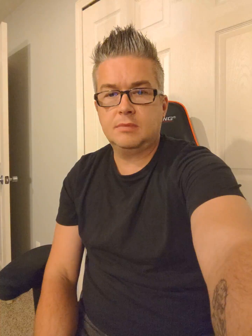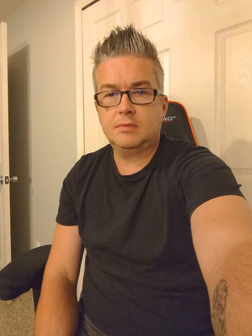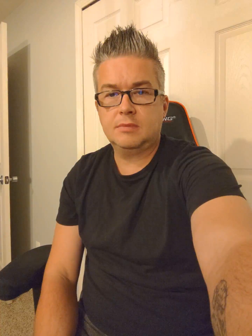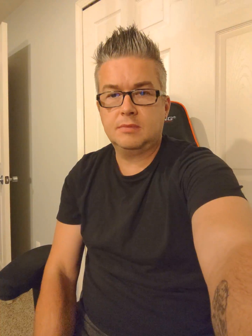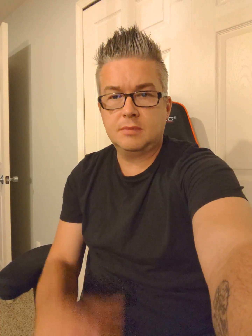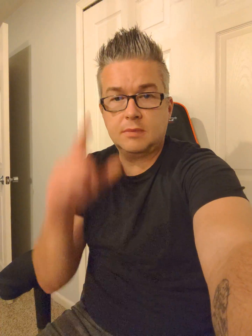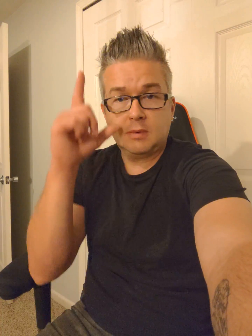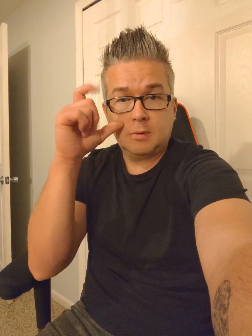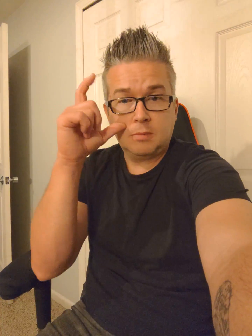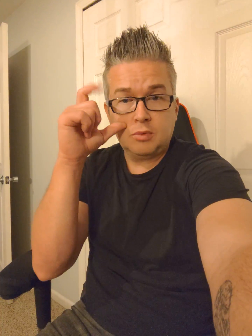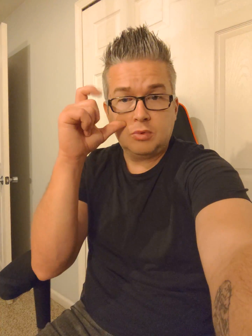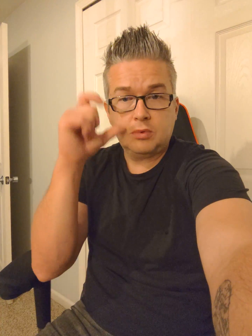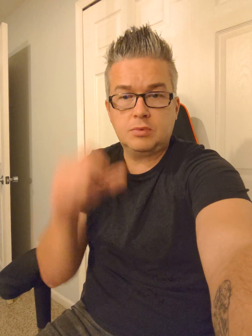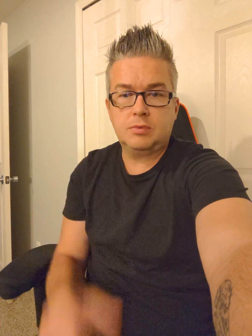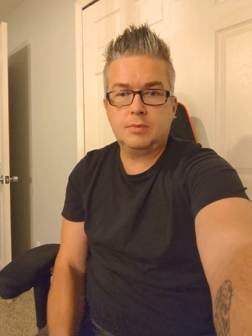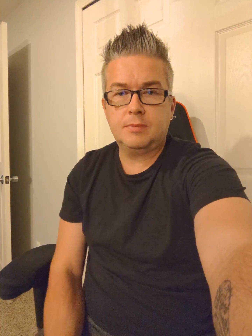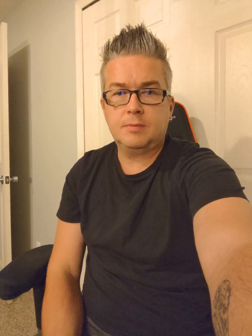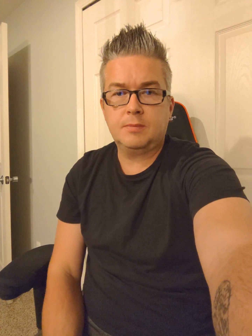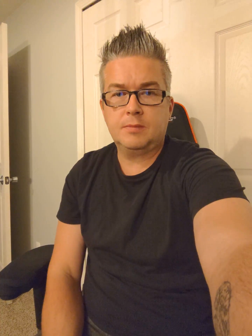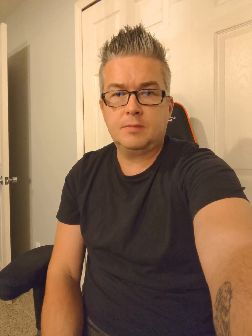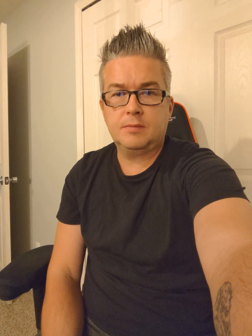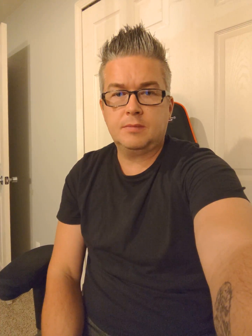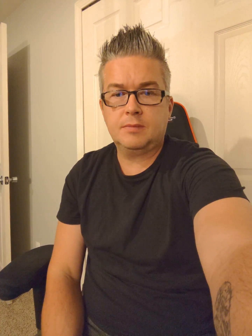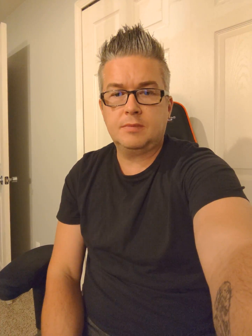camera